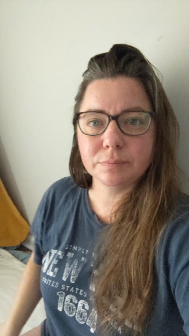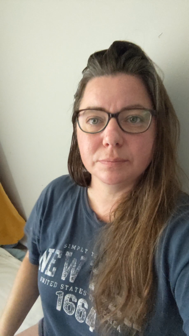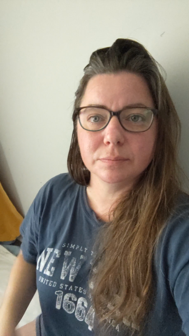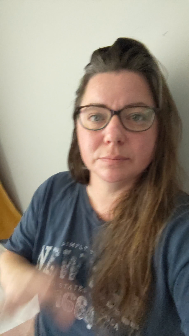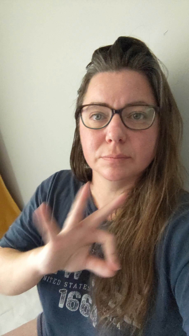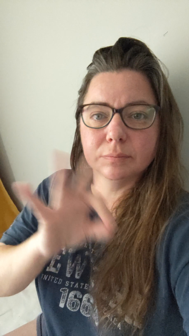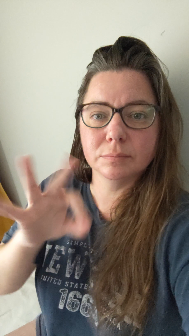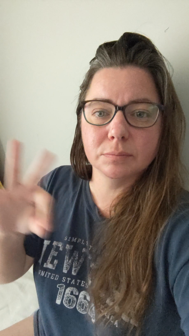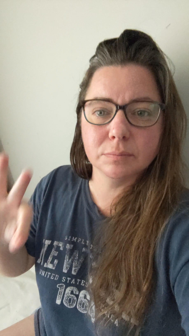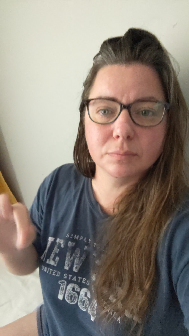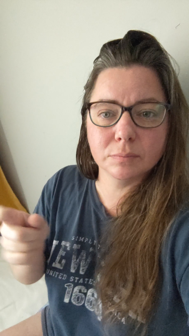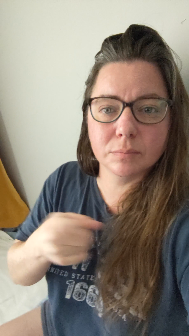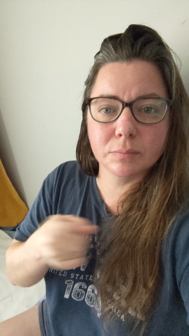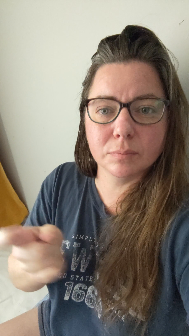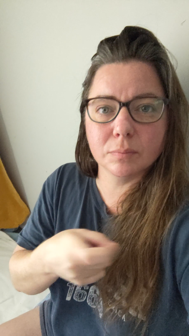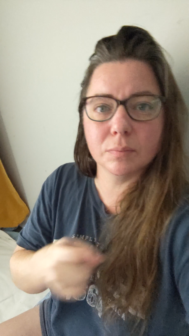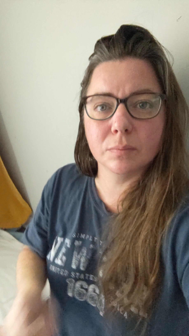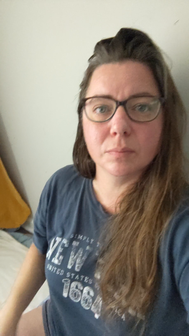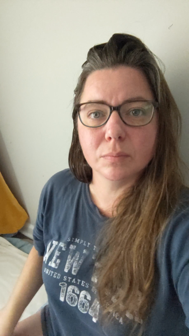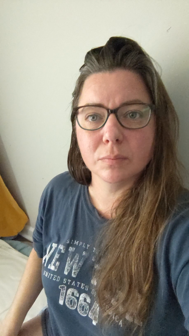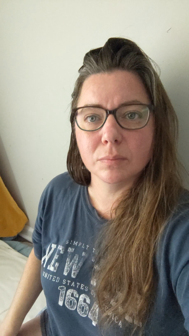hose